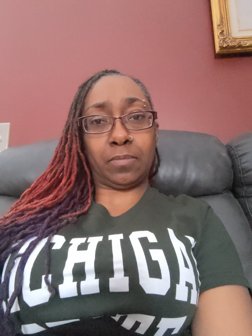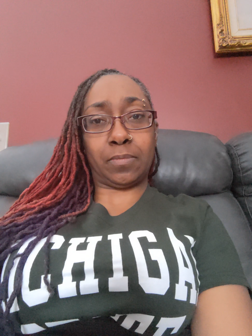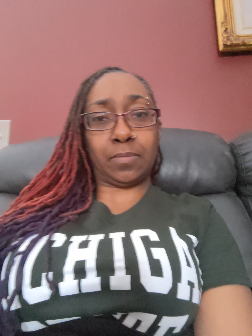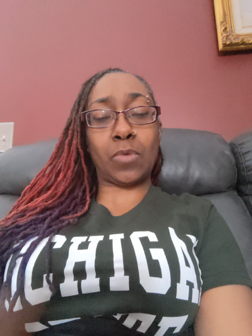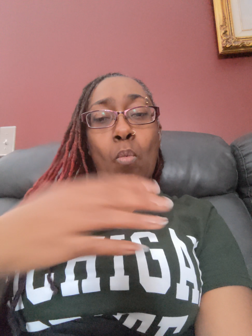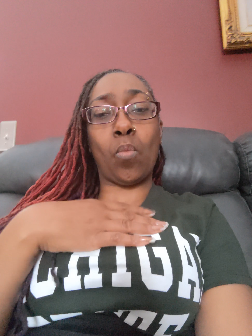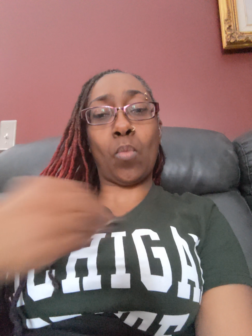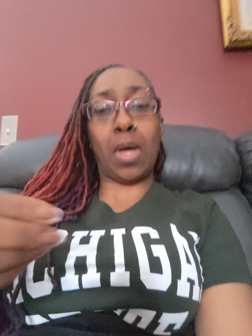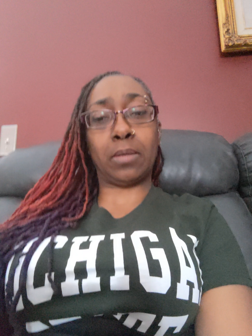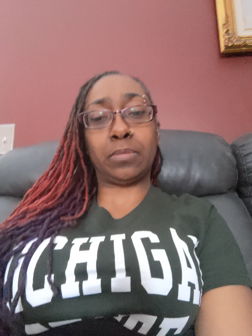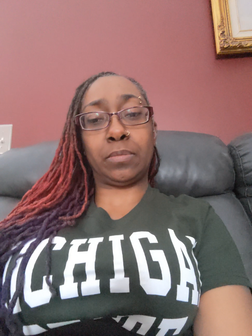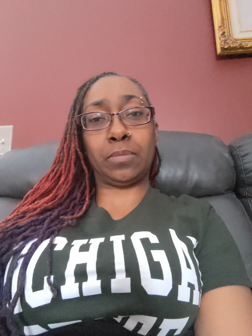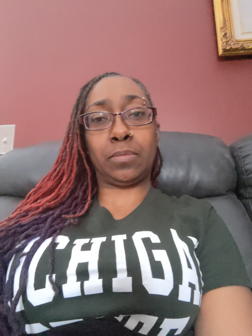white